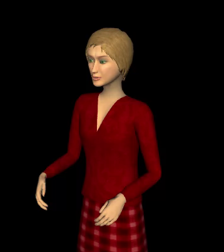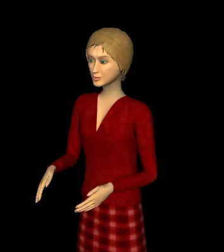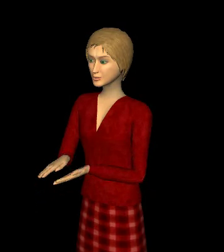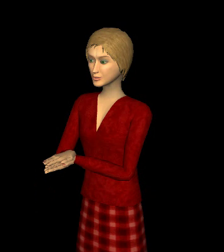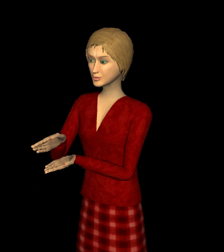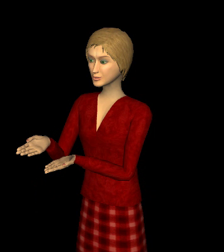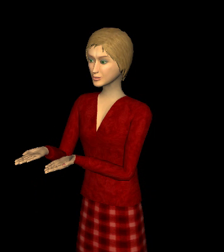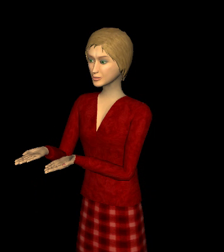نسخة